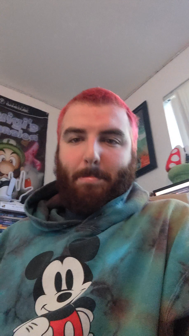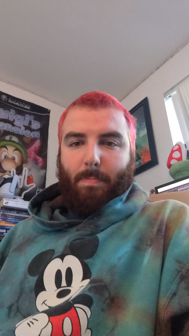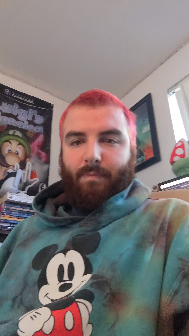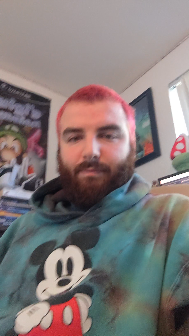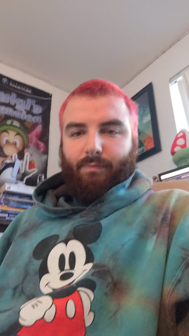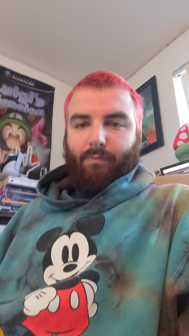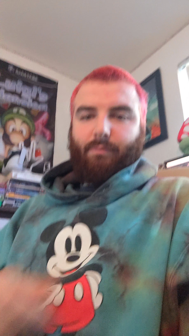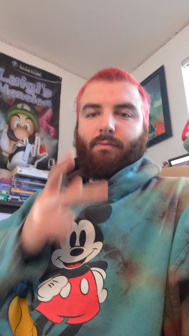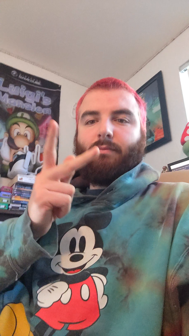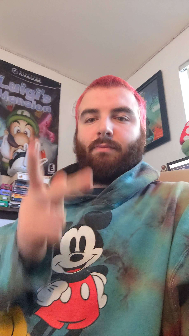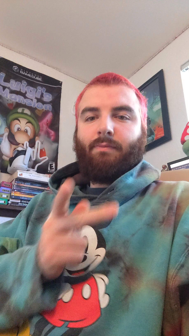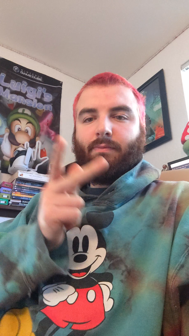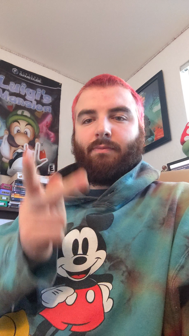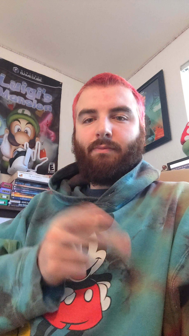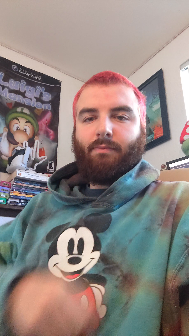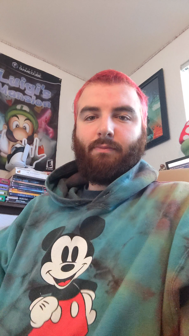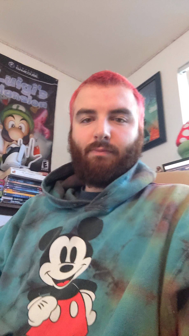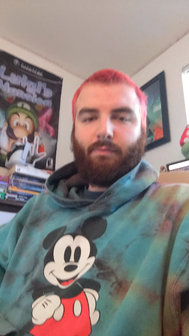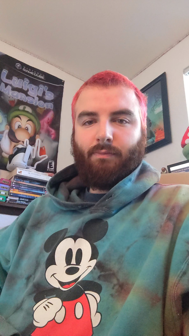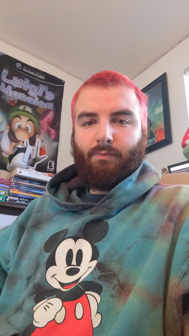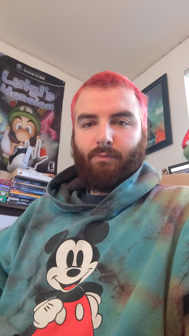careful